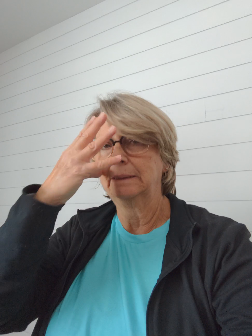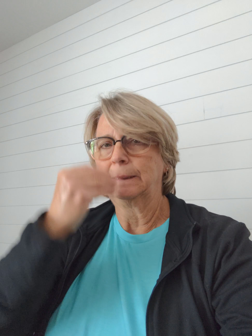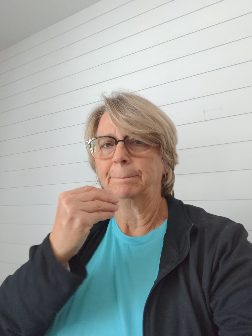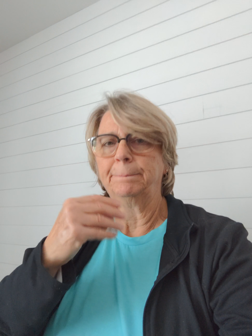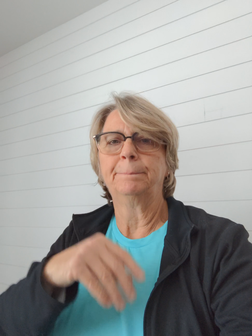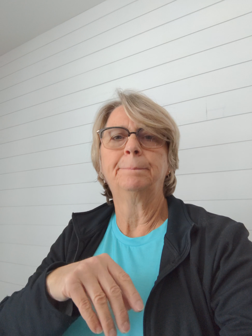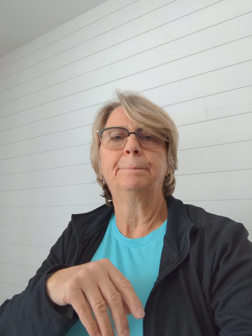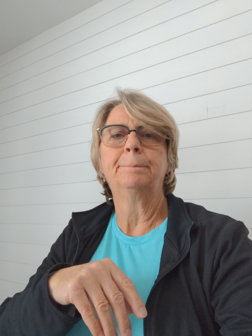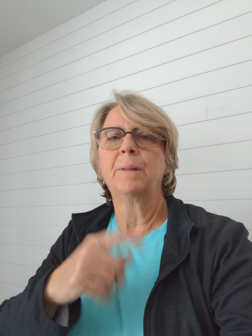sleep